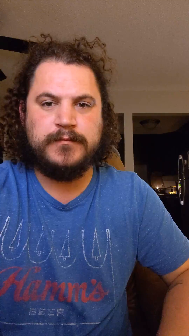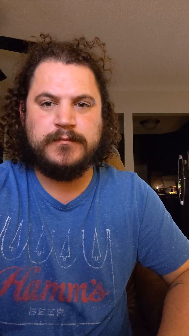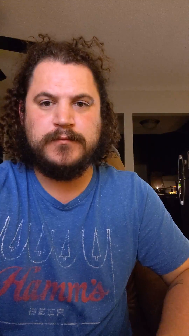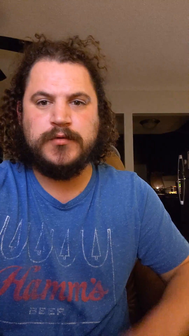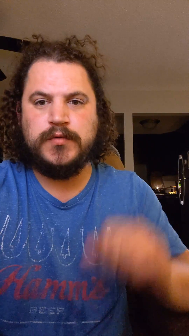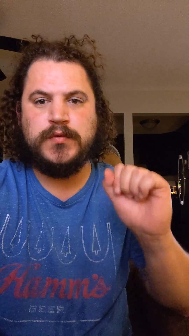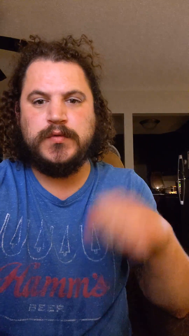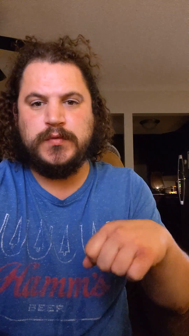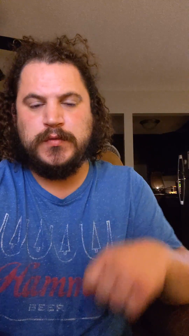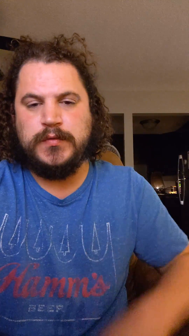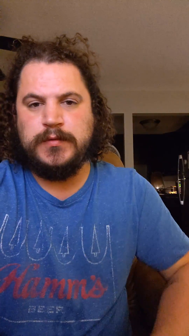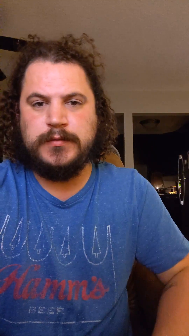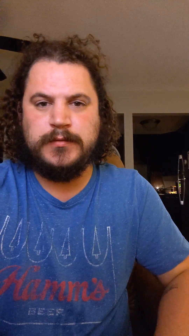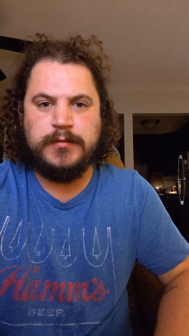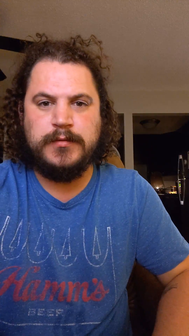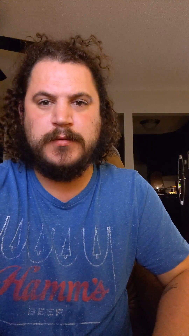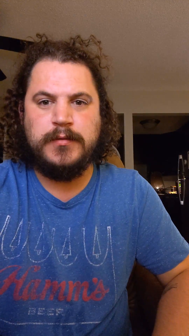could